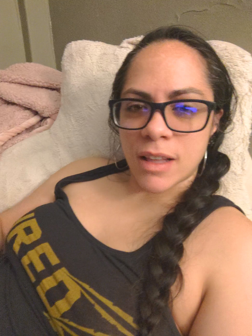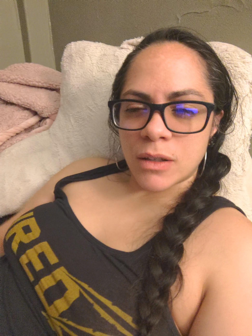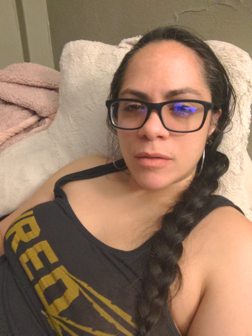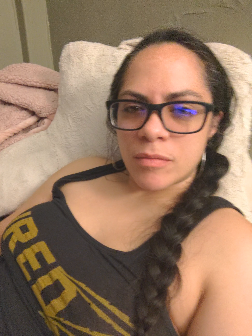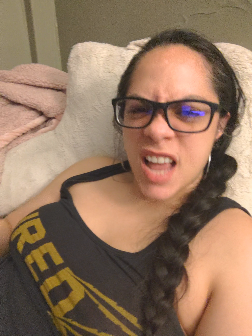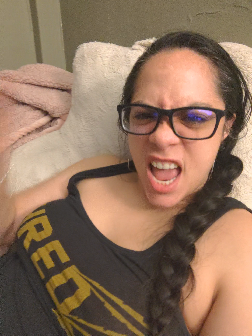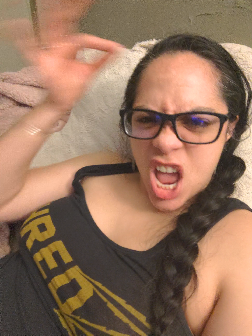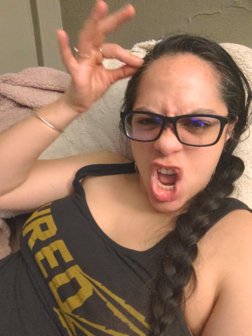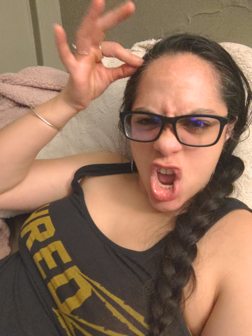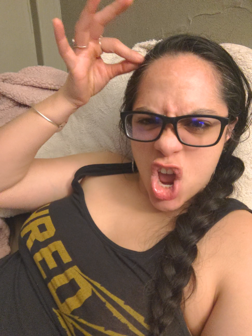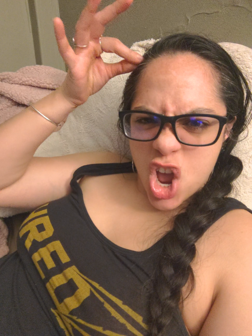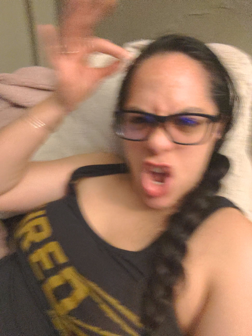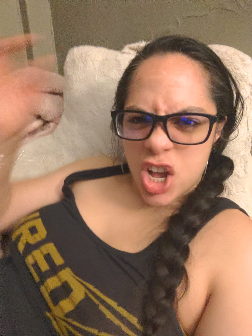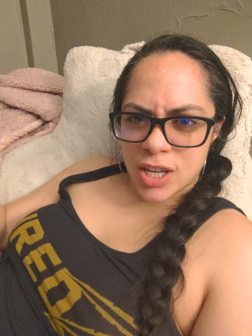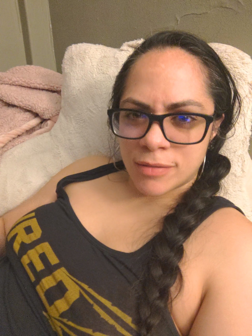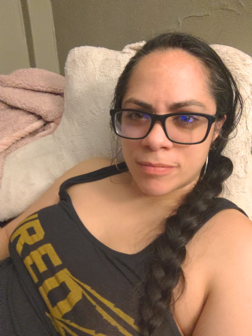hair